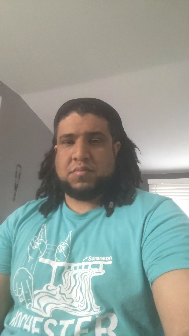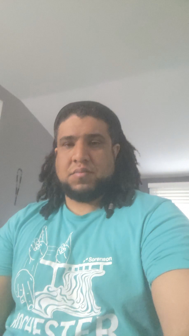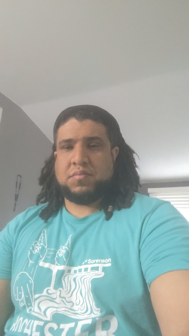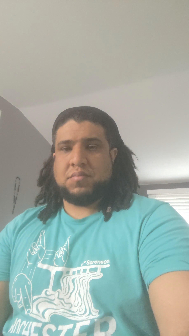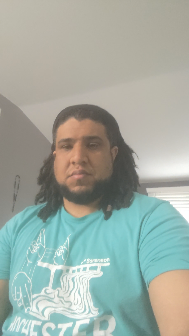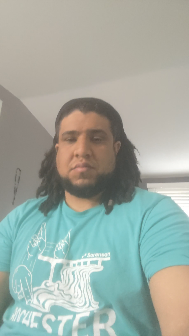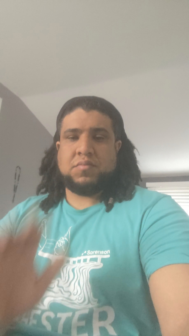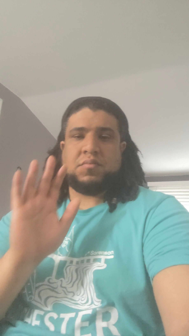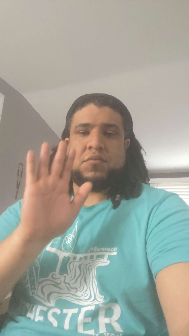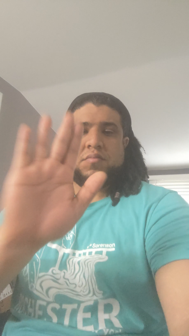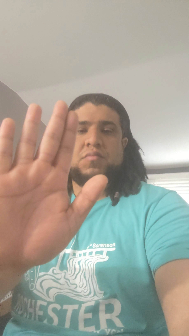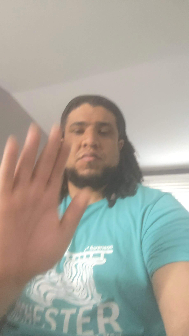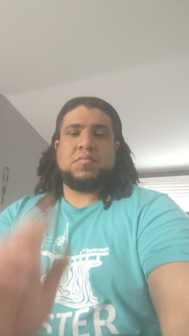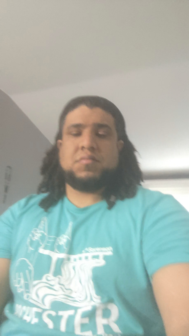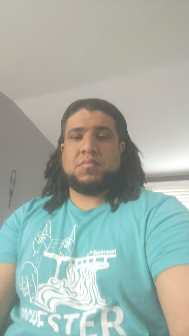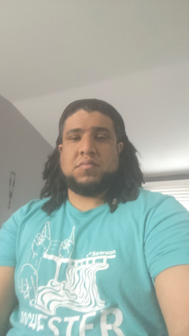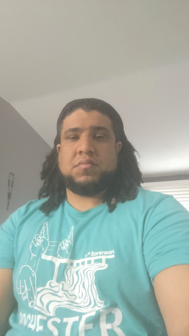push